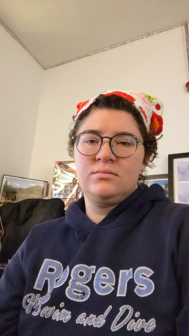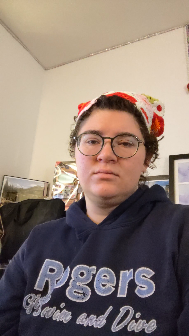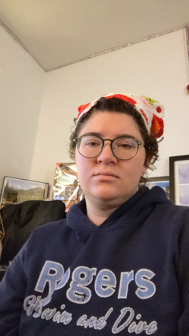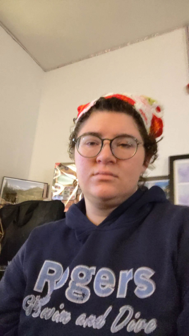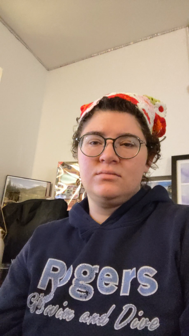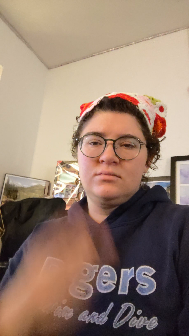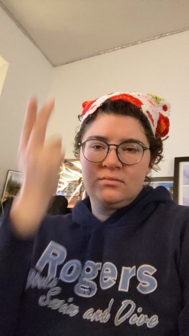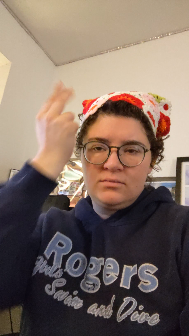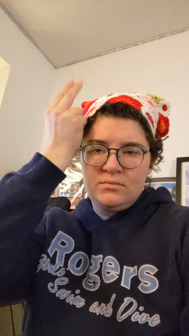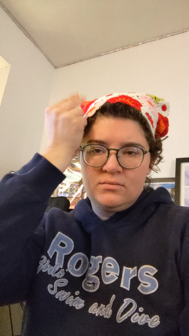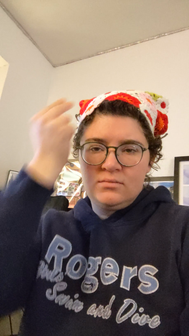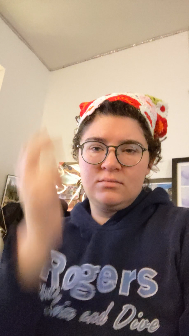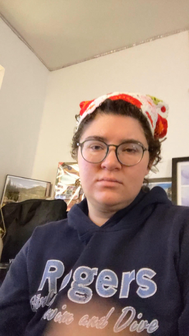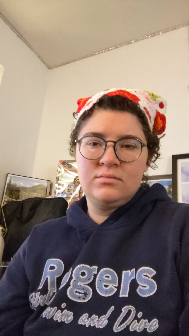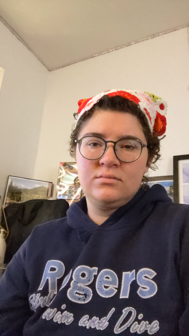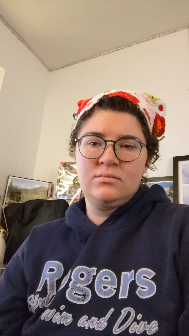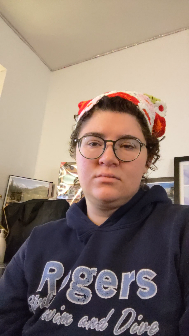bunny